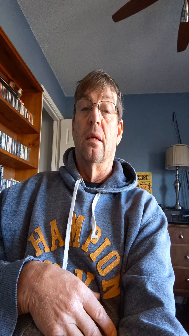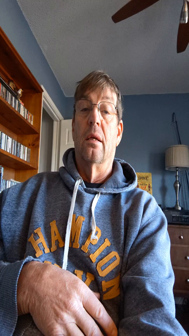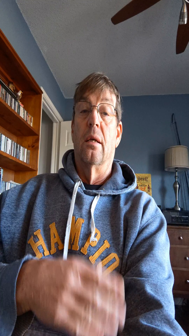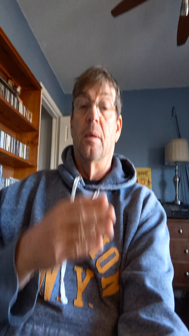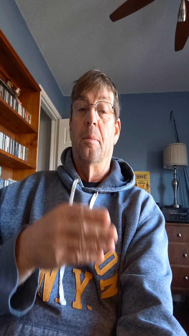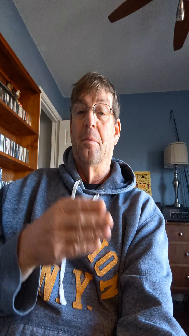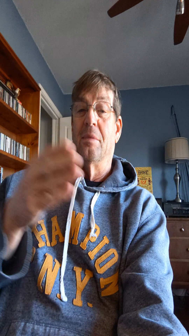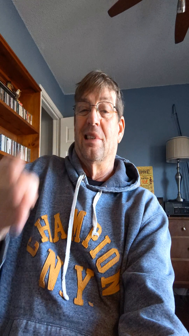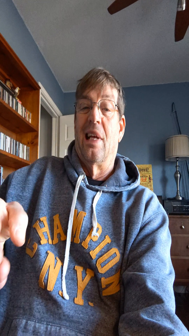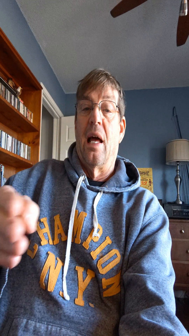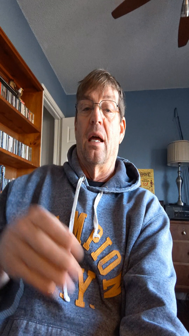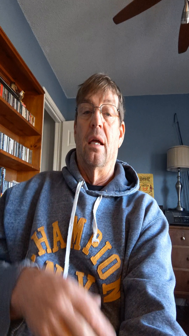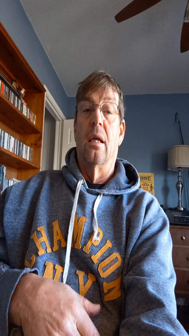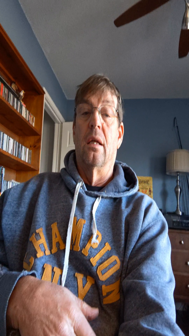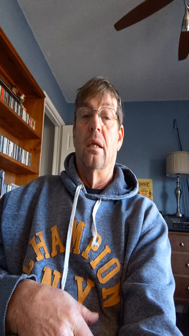beside